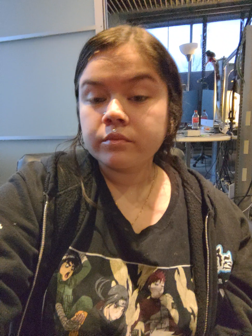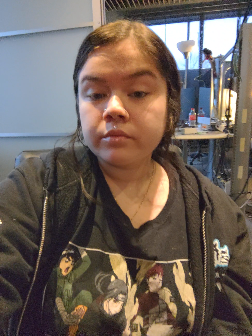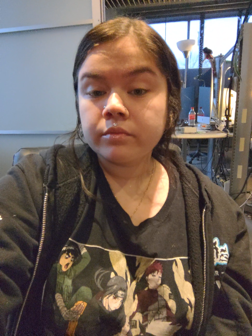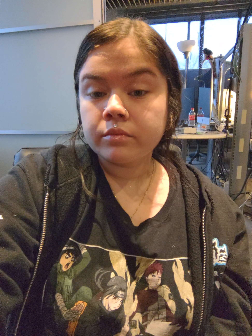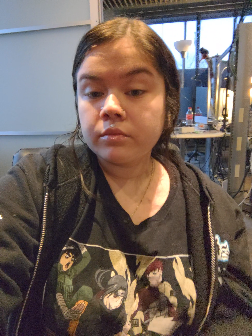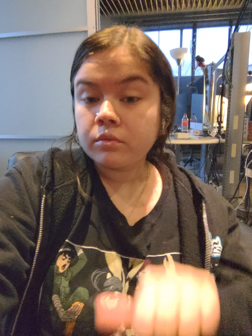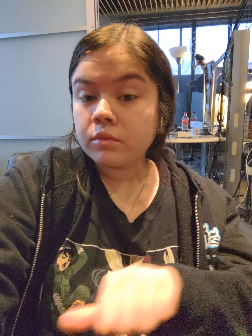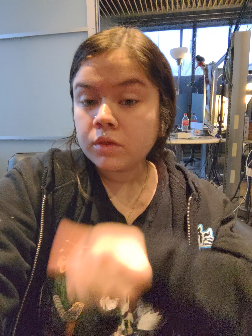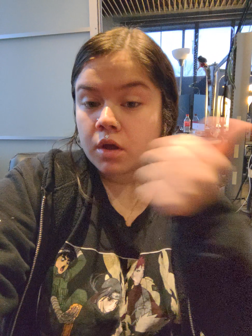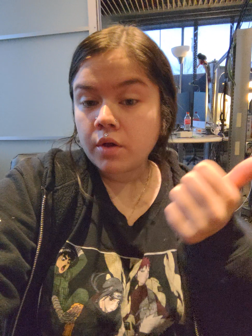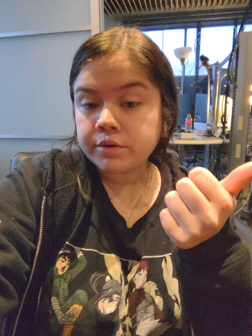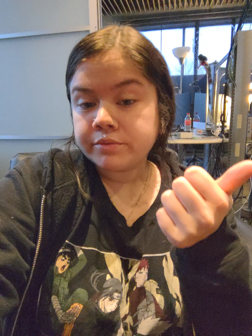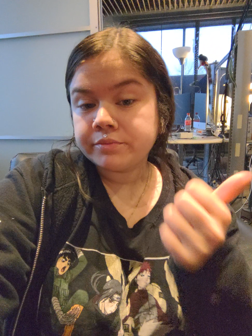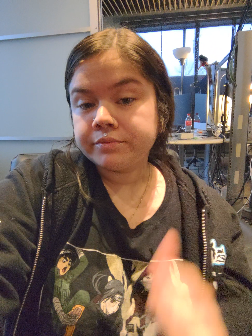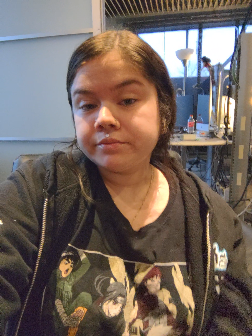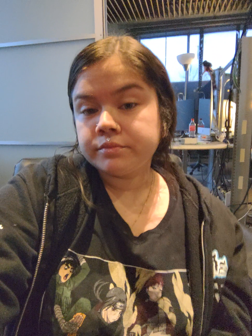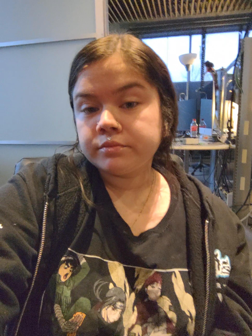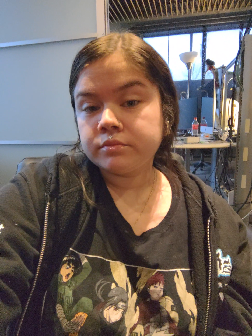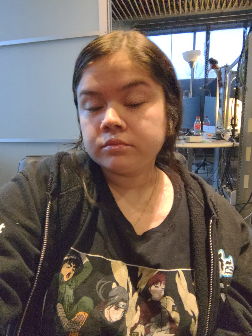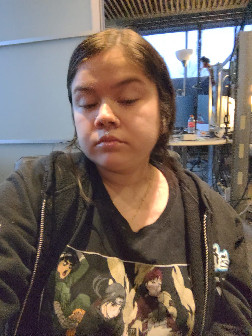another